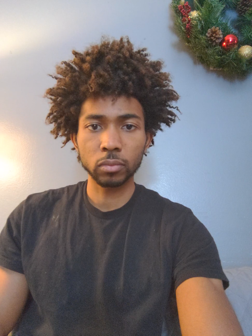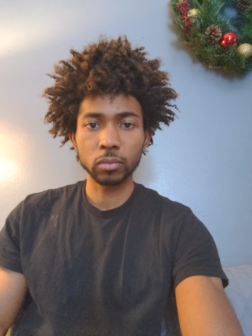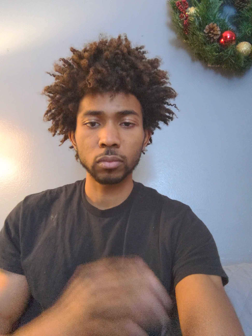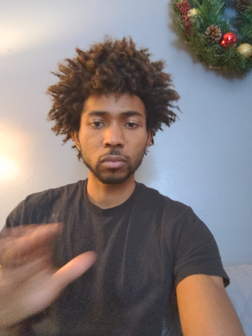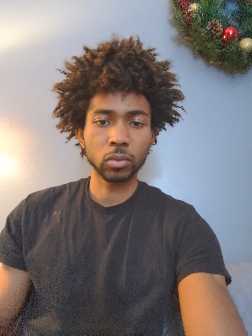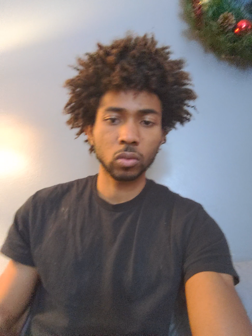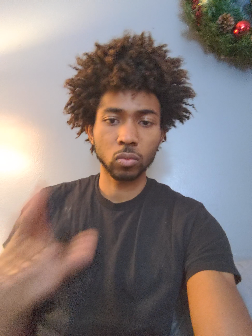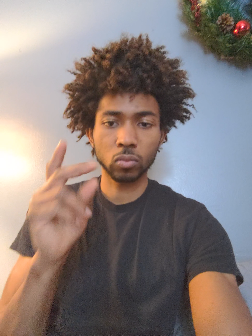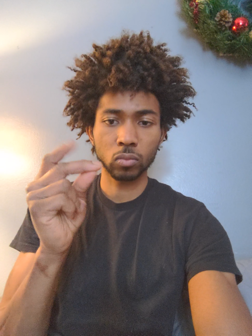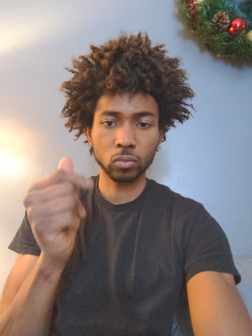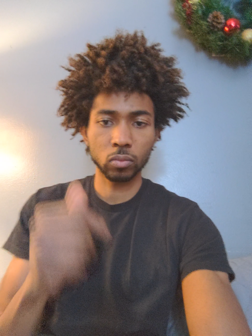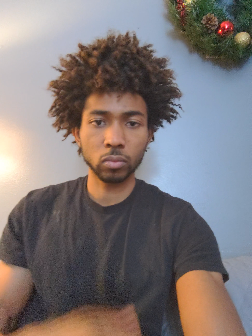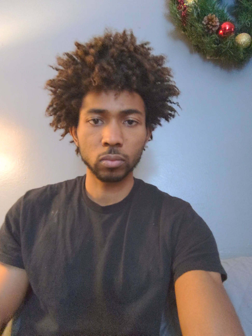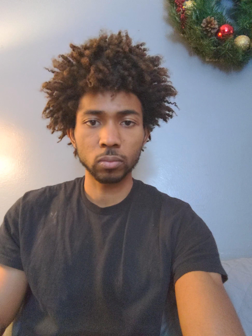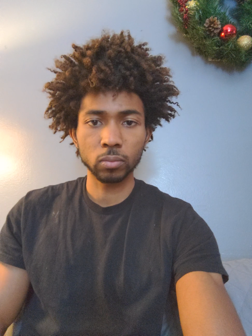dog